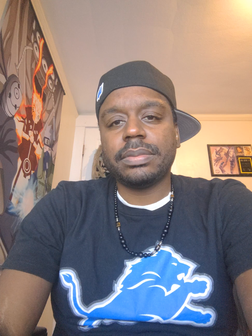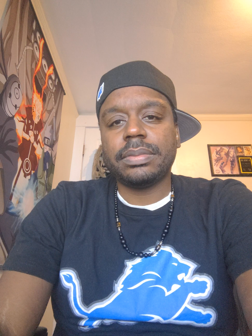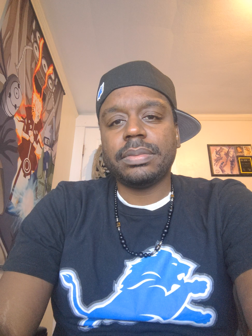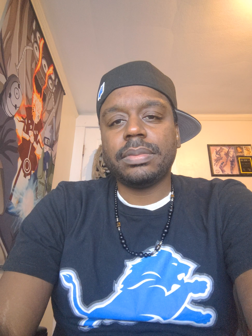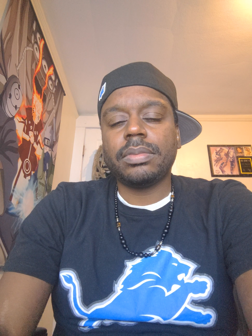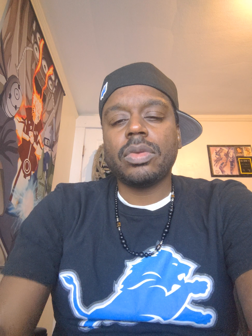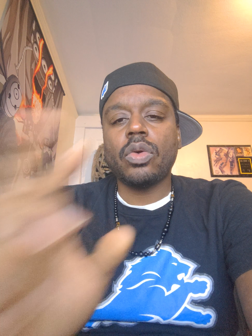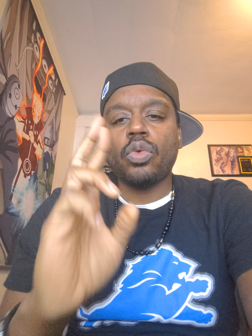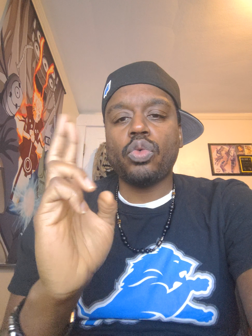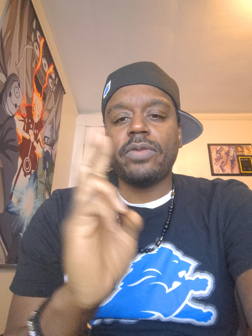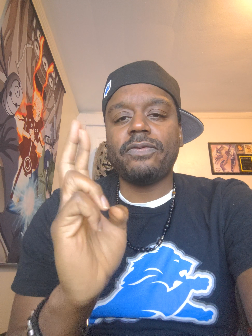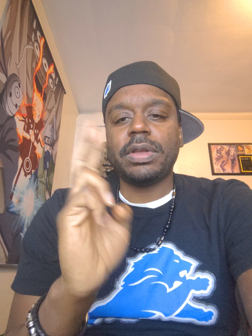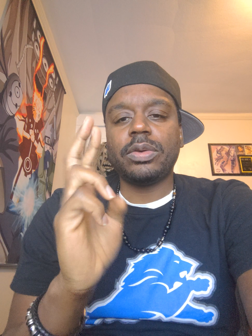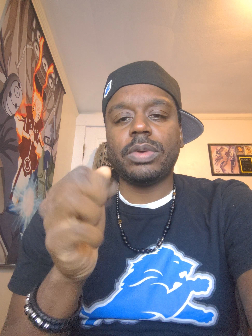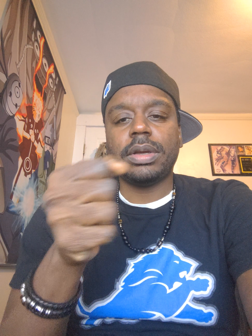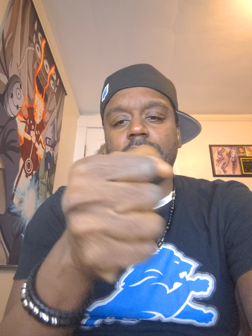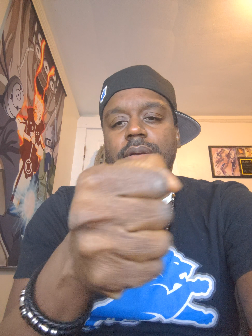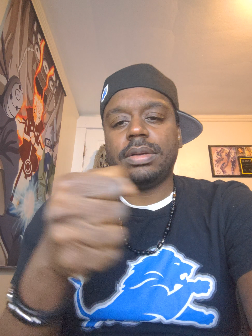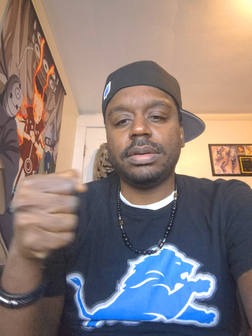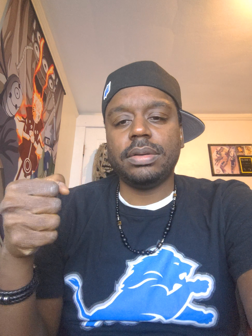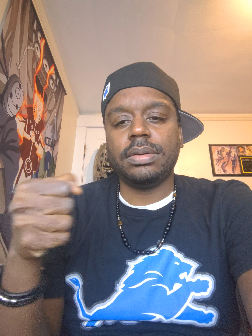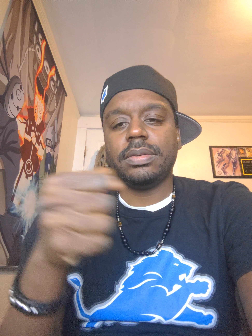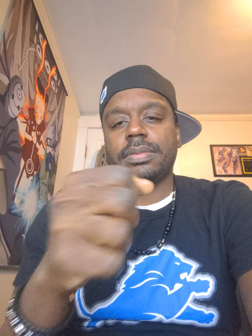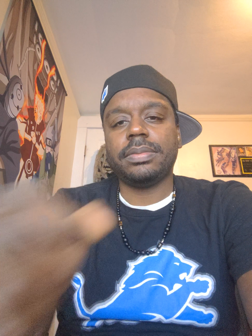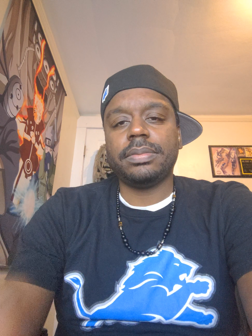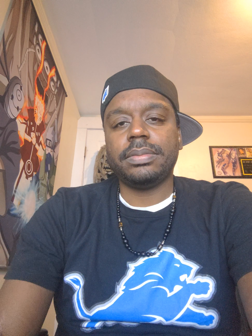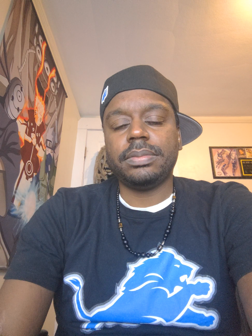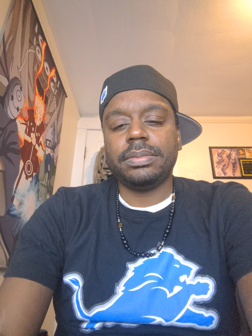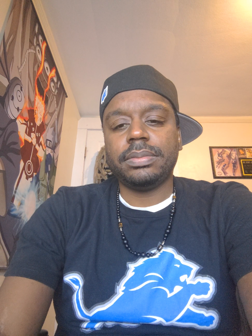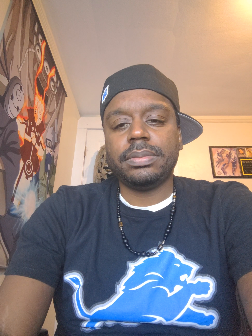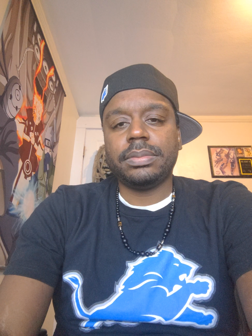refrigerator